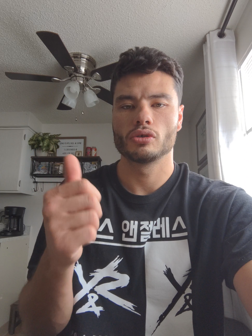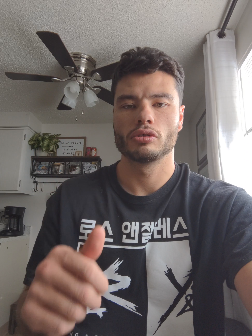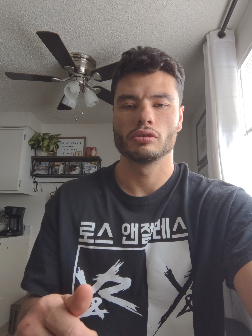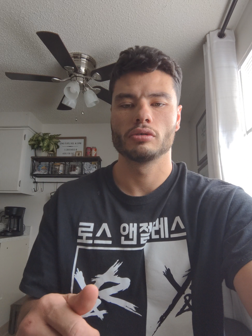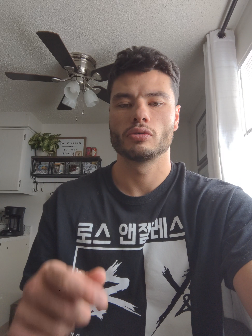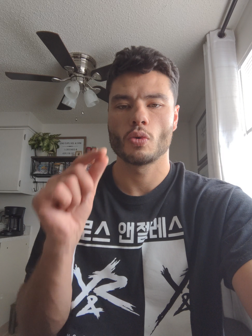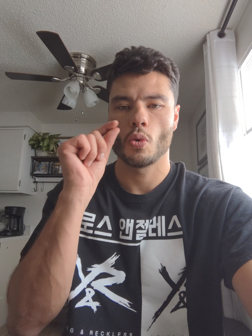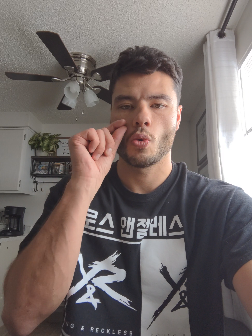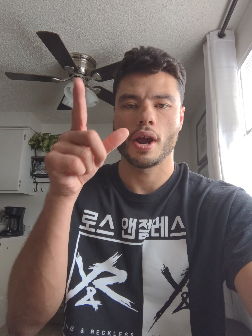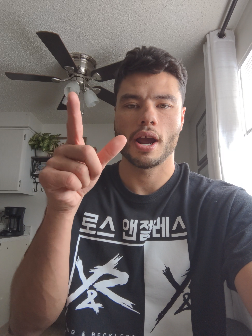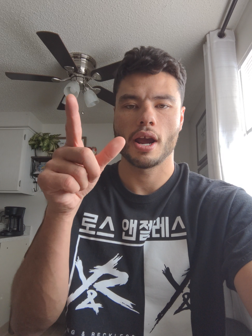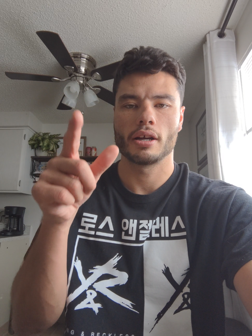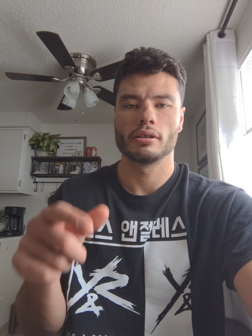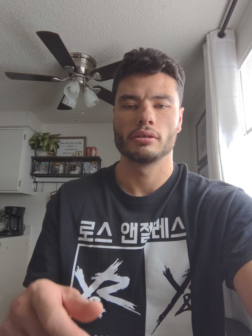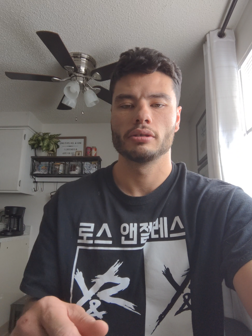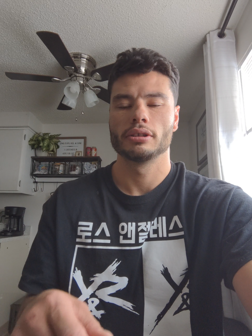wake